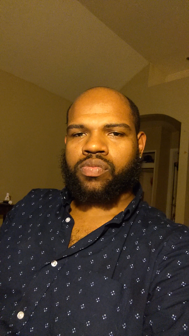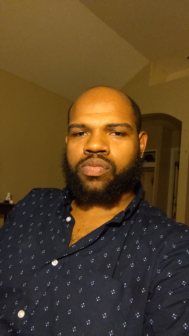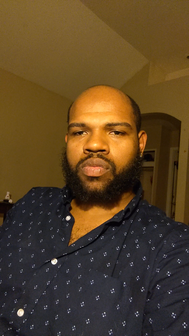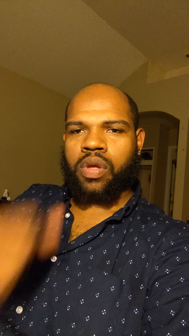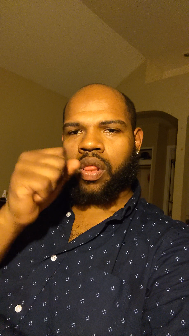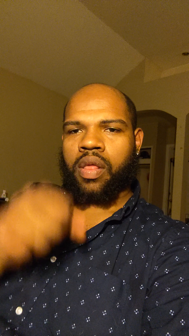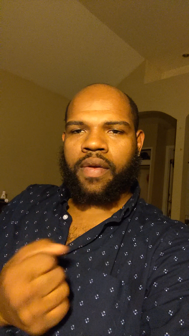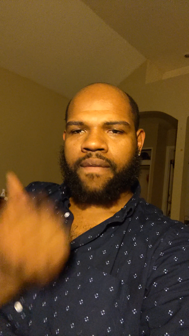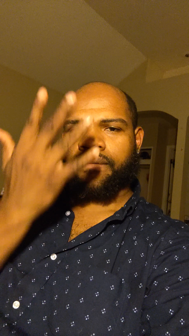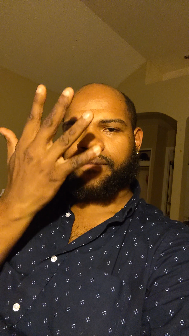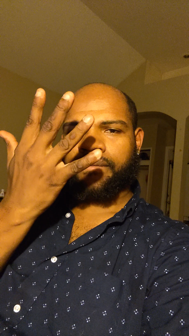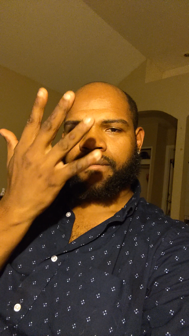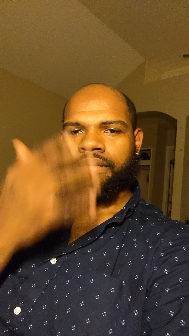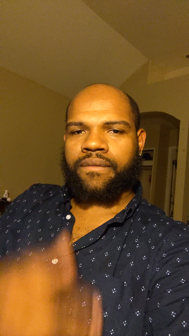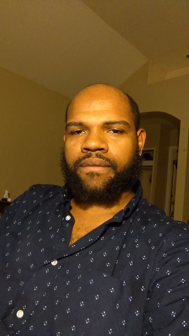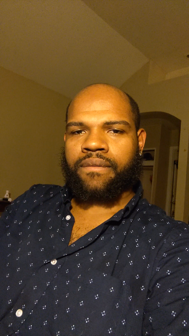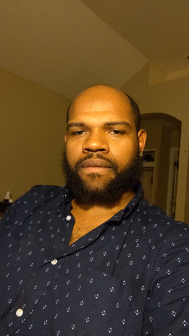gloves